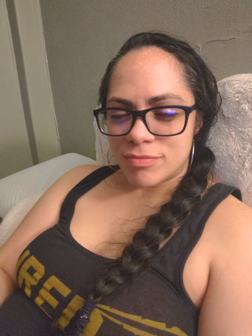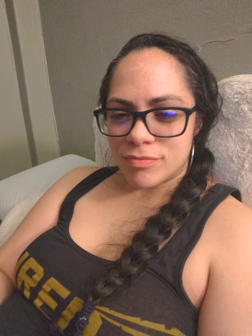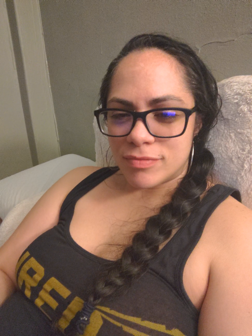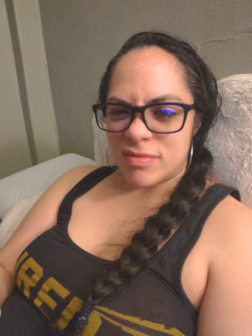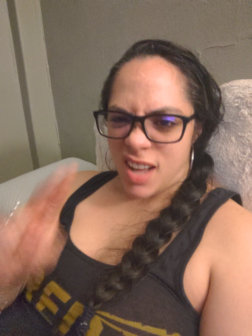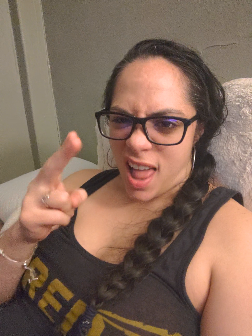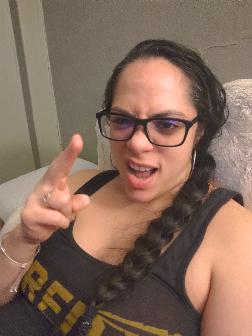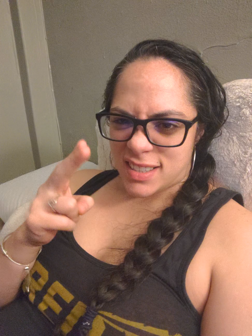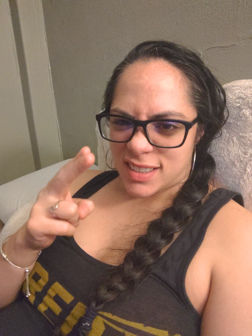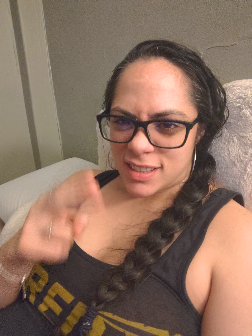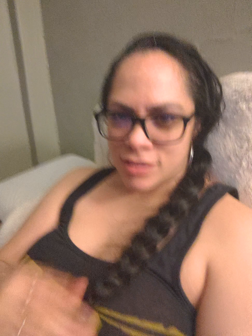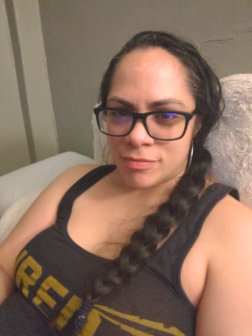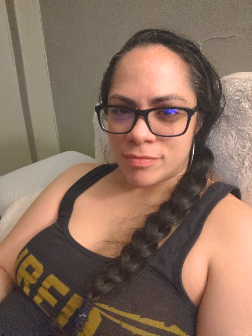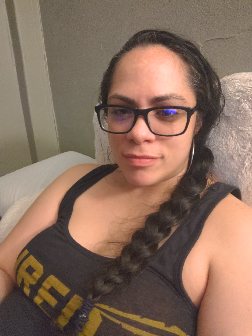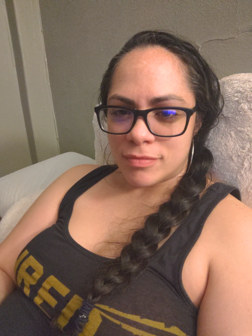closet